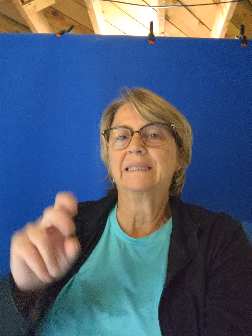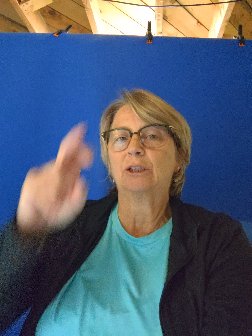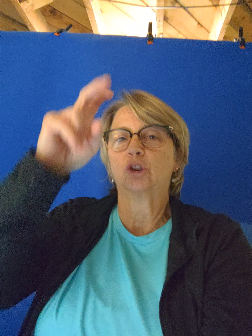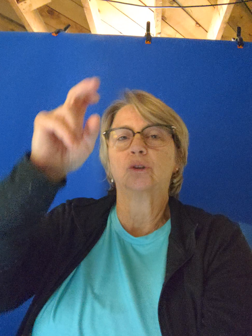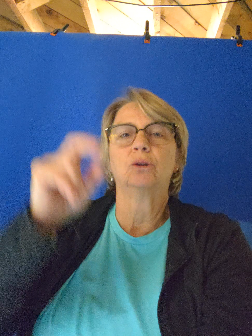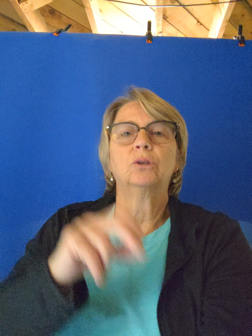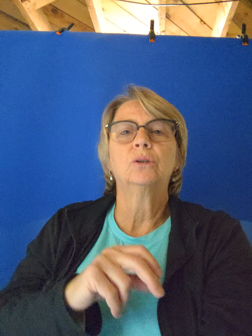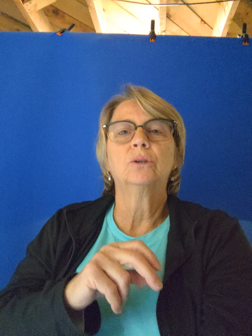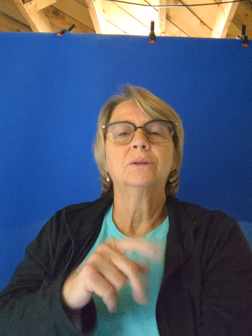stairs